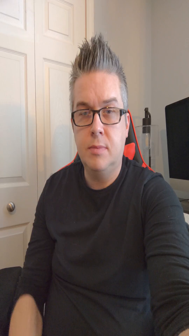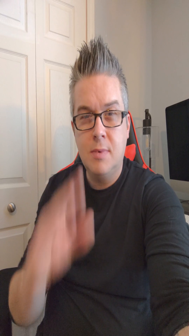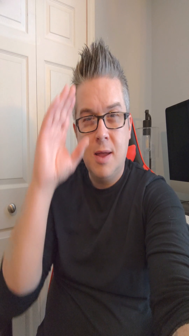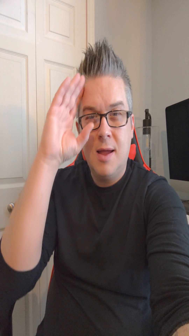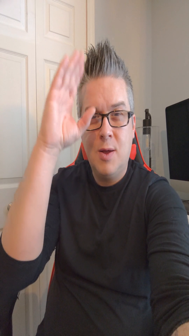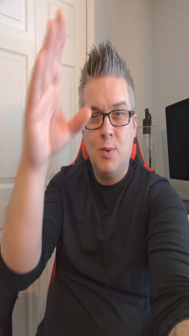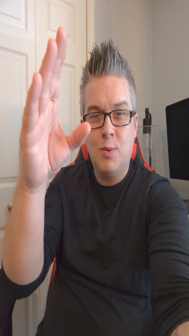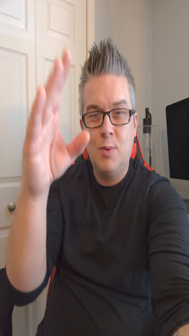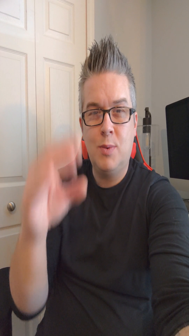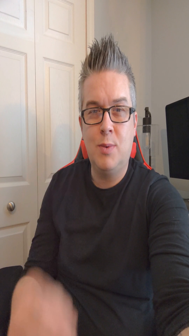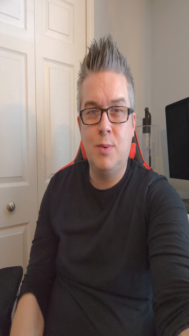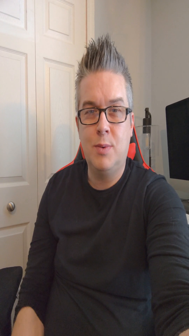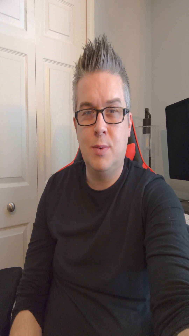hello